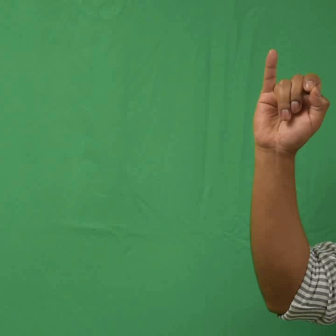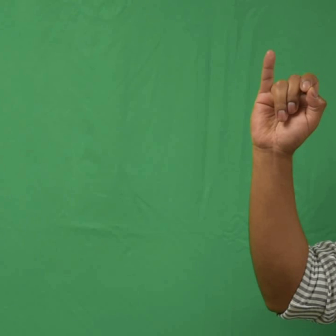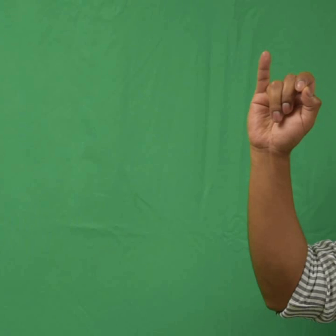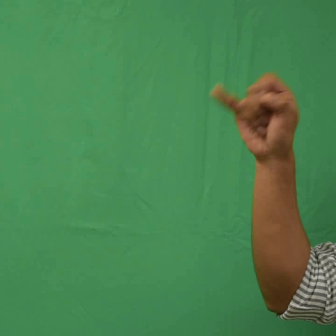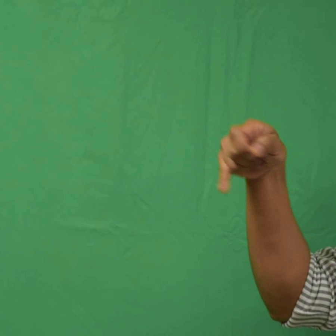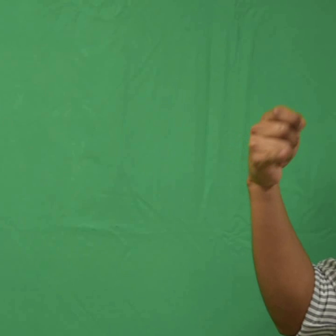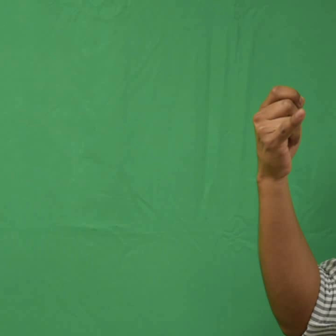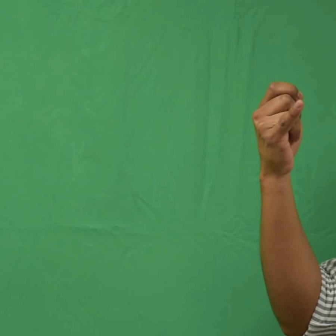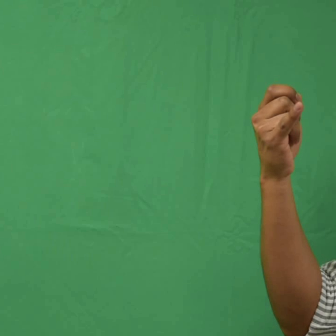J